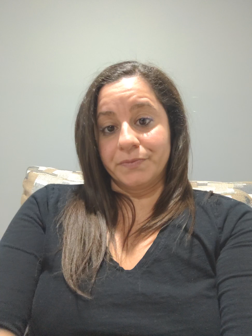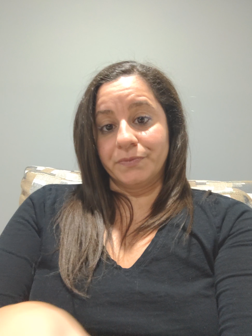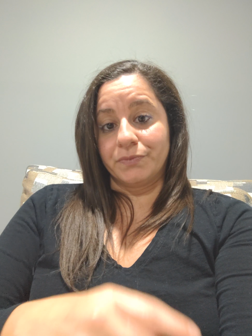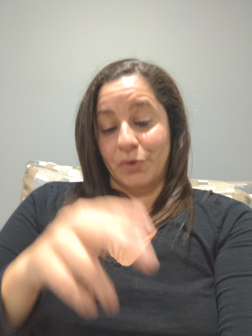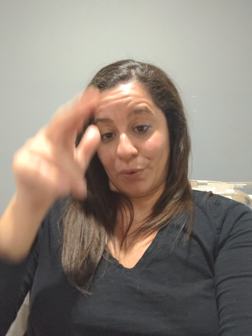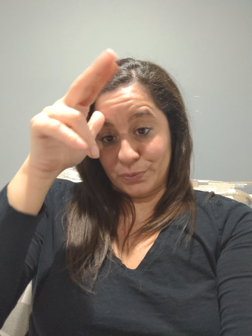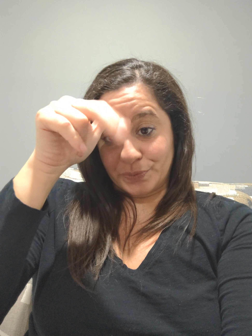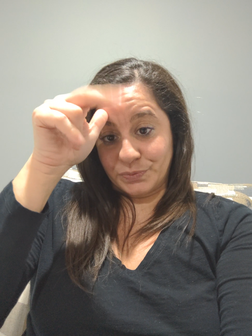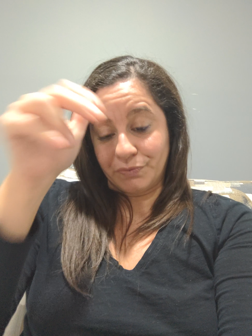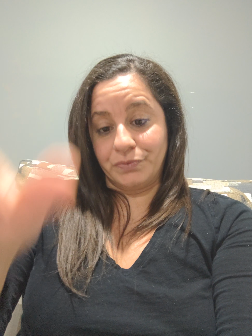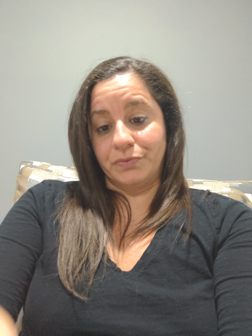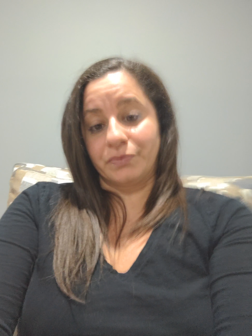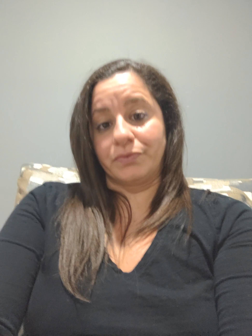horse